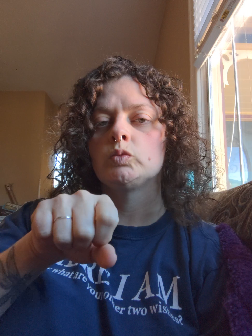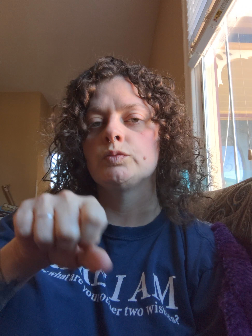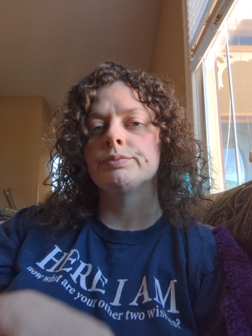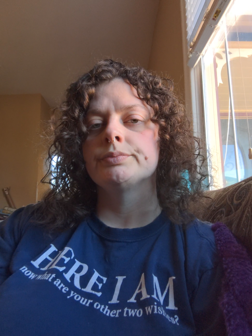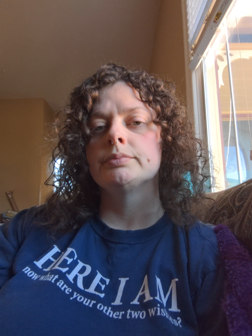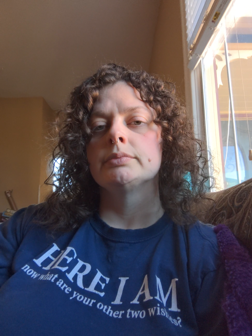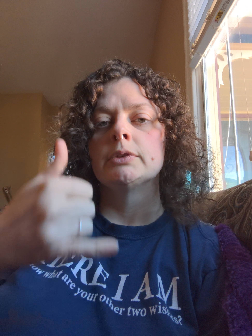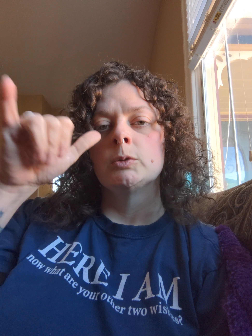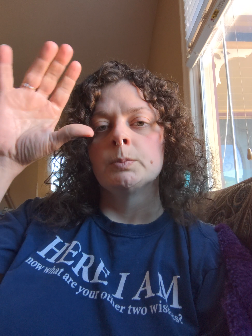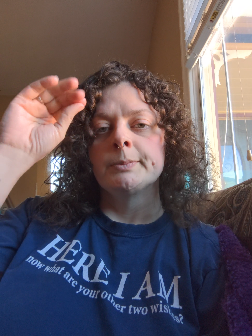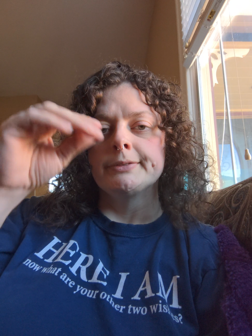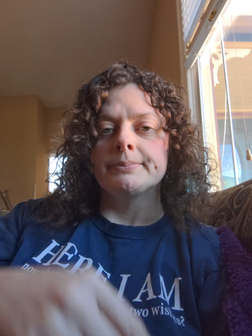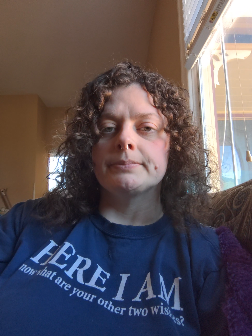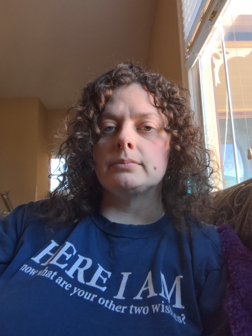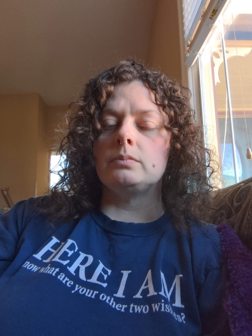cowboy